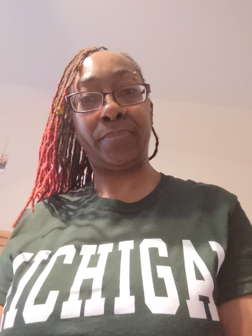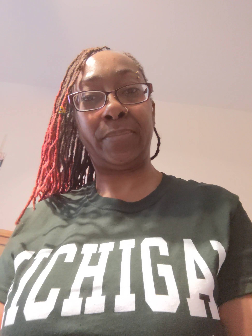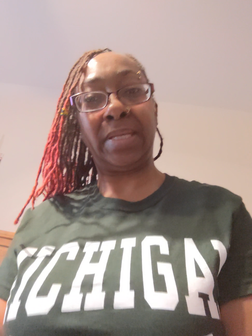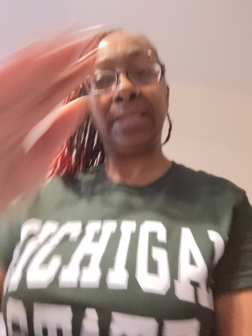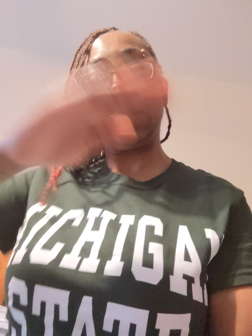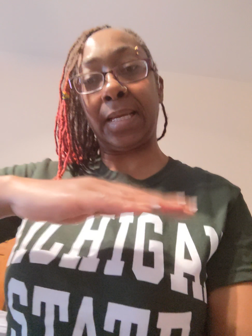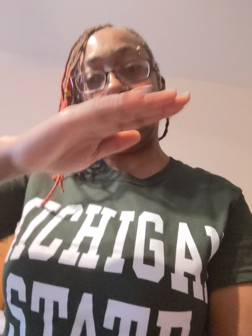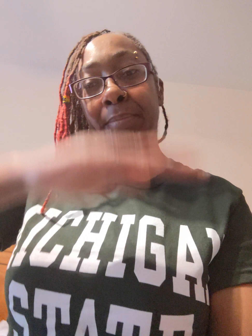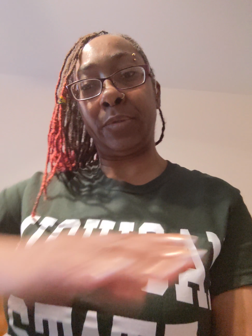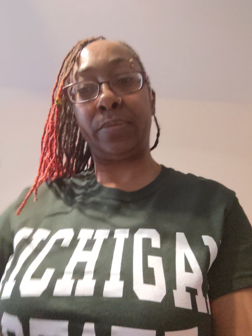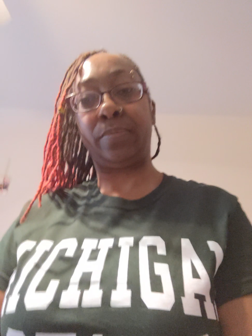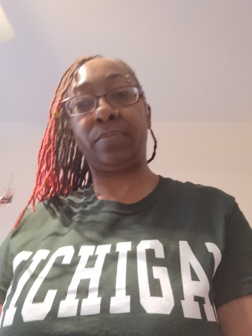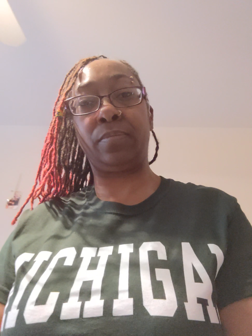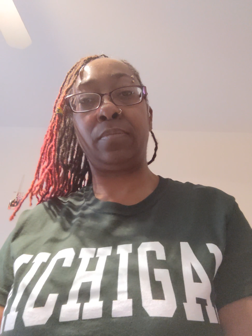table